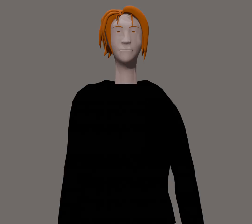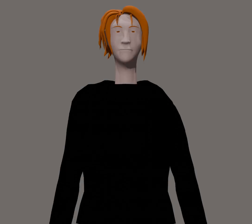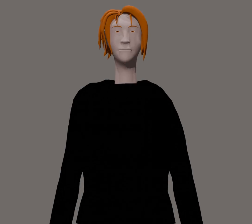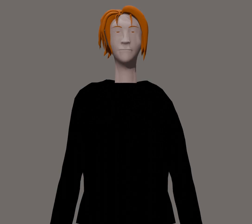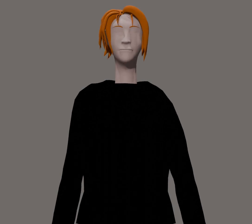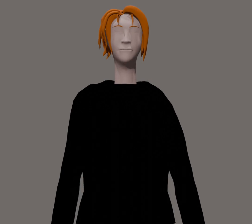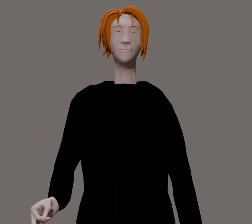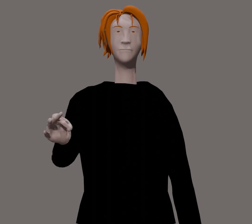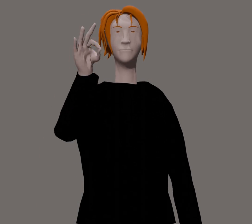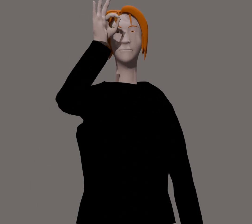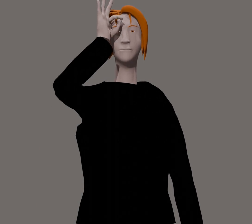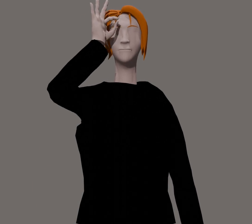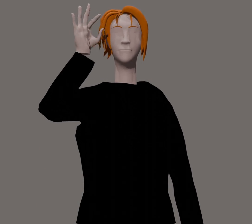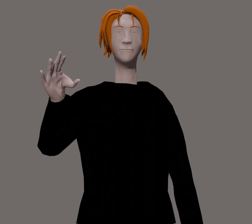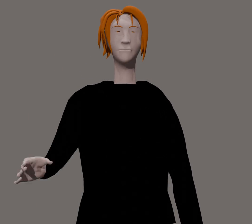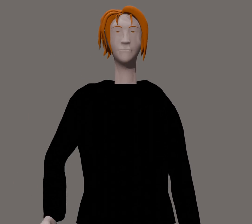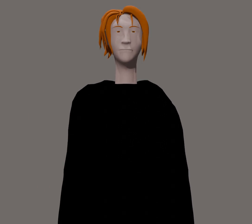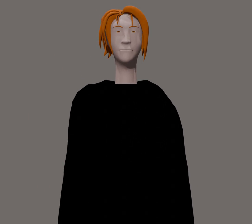Clueless